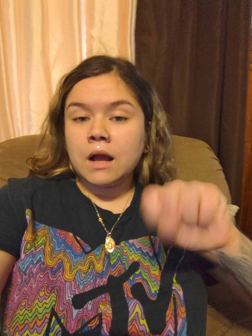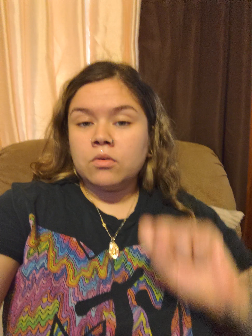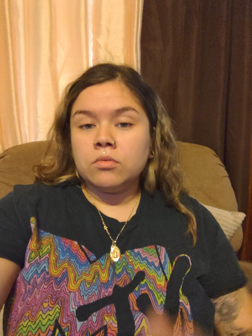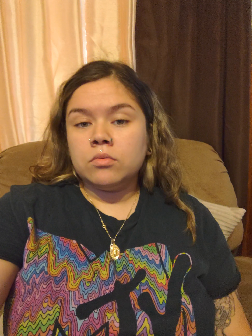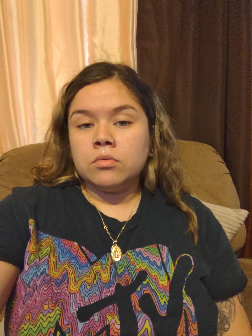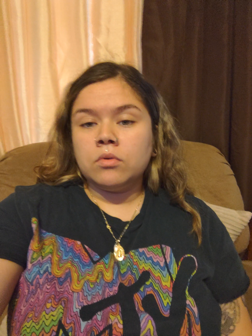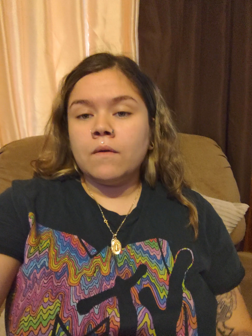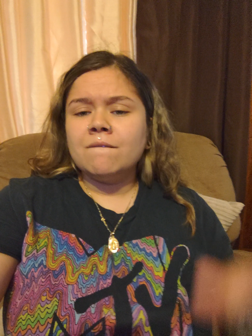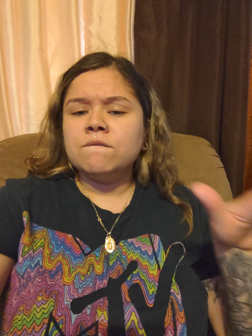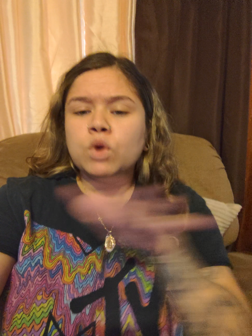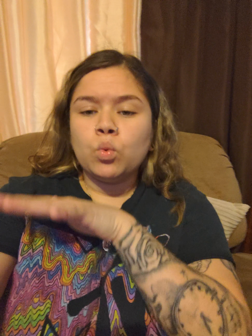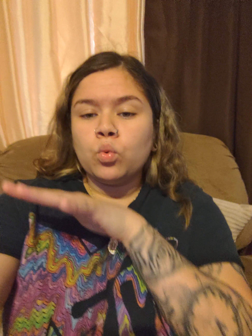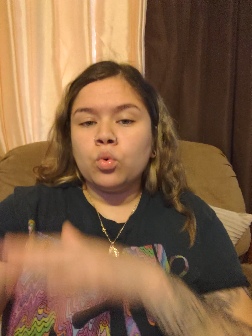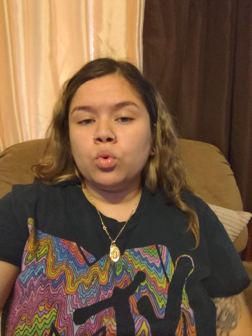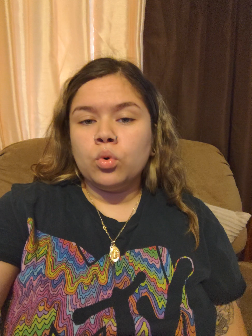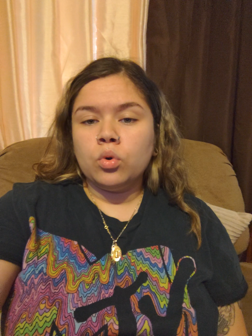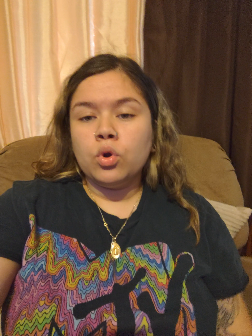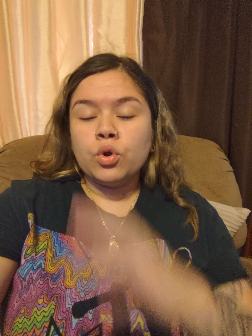full